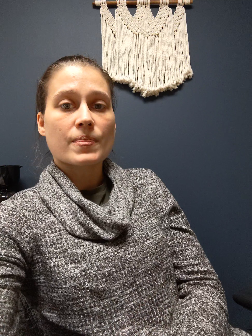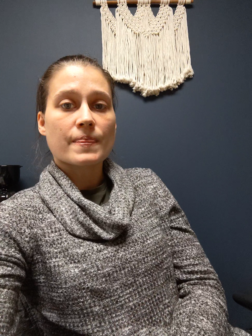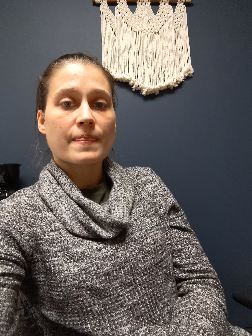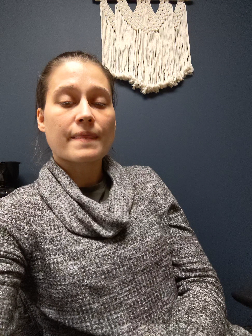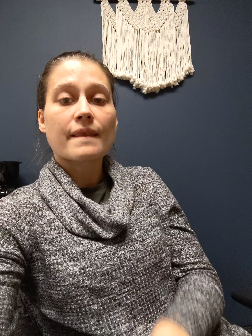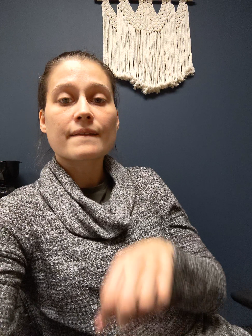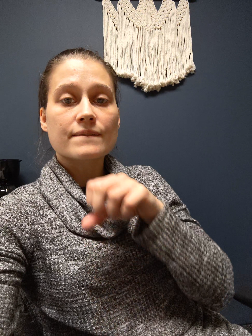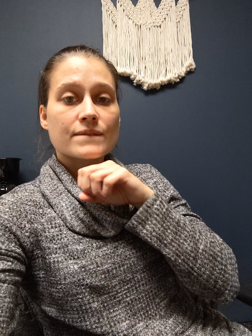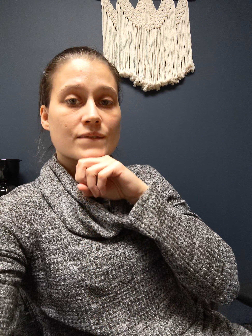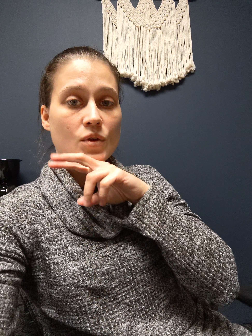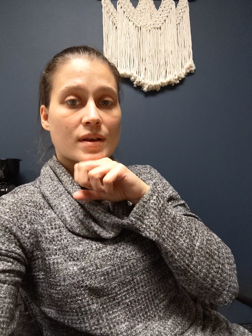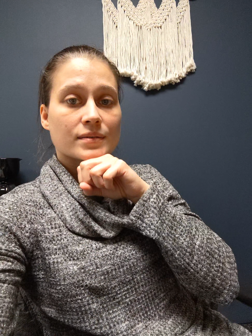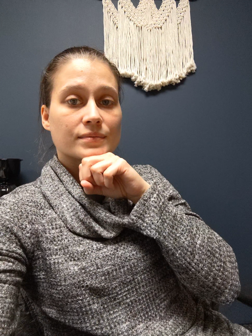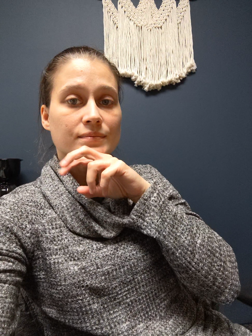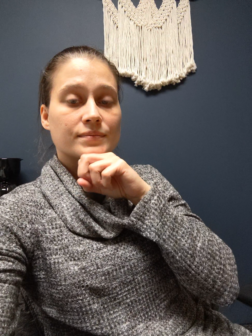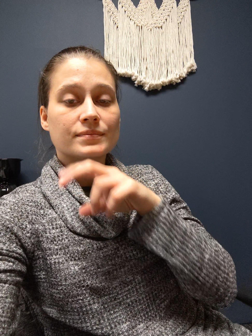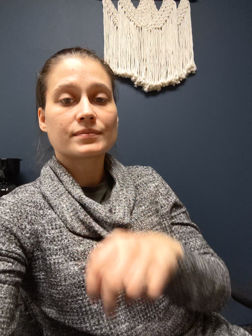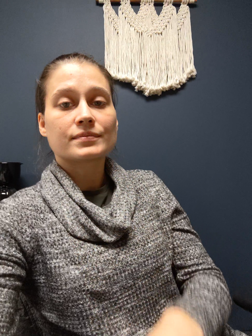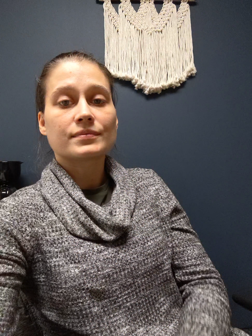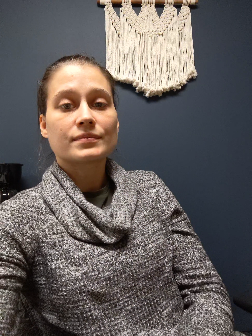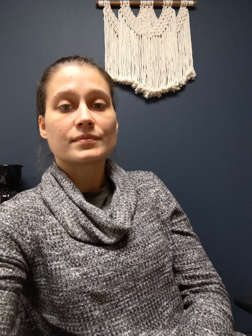frog